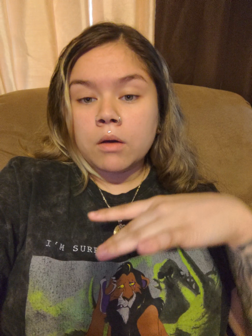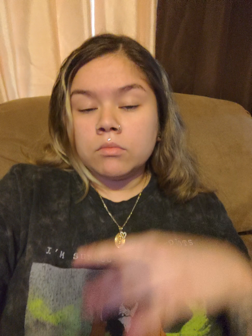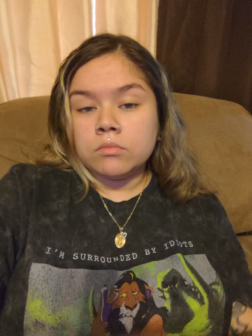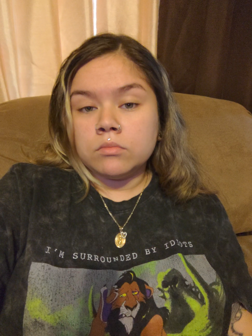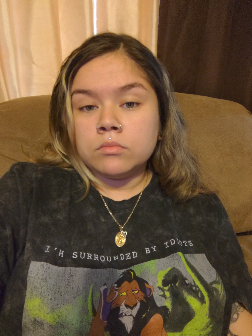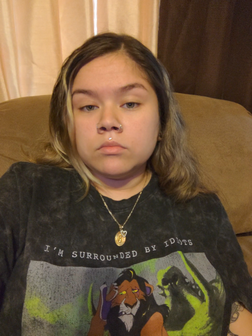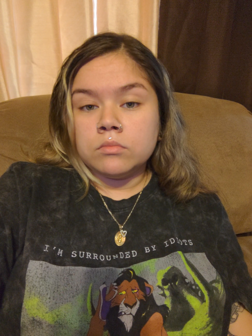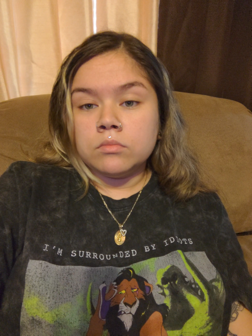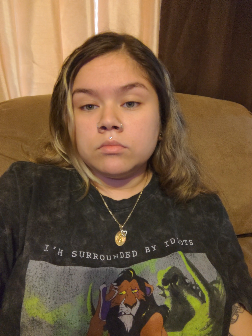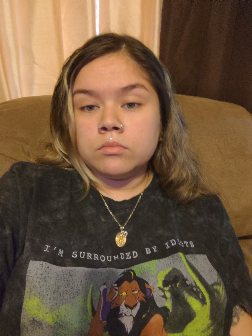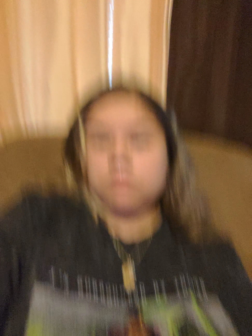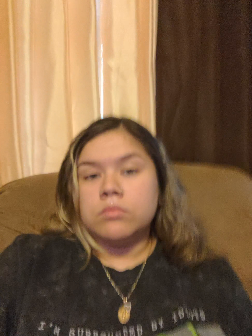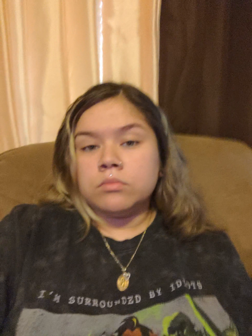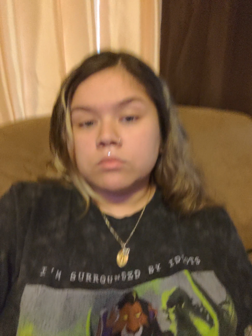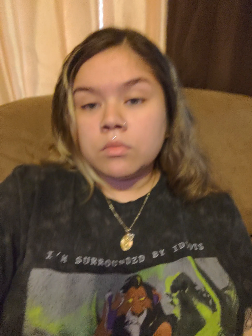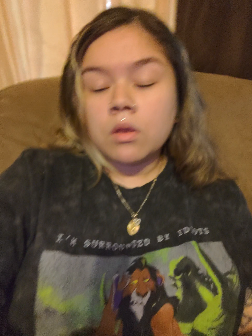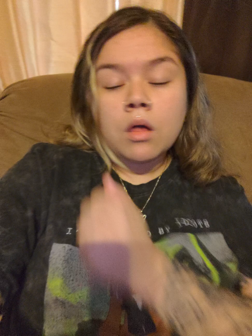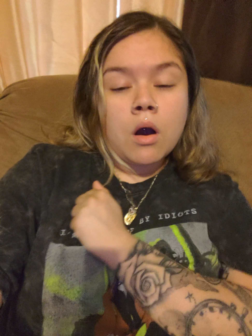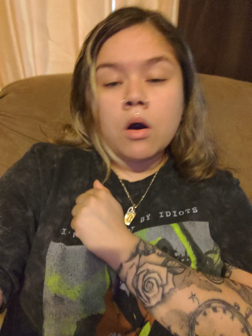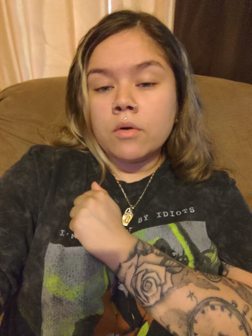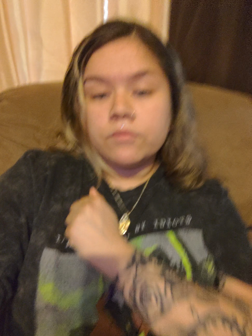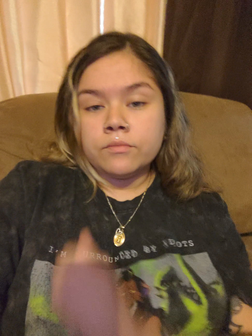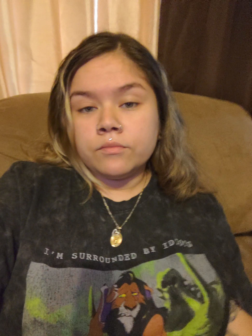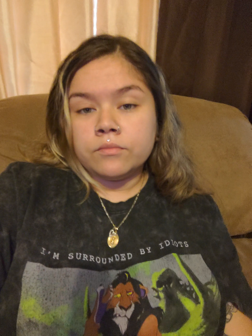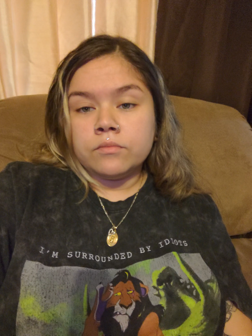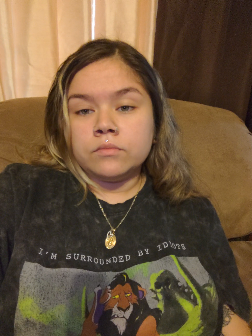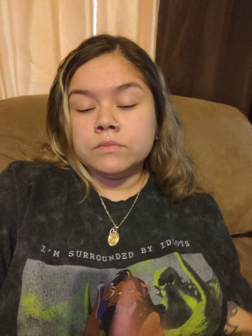love